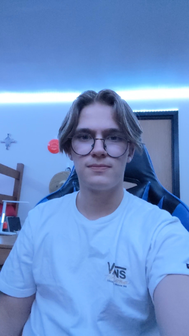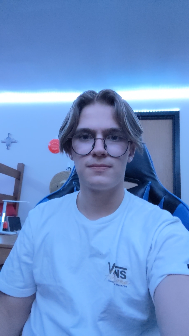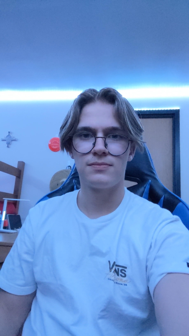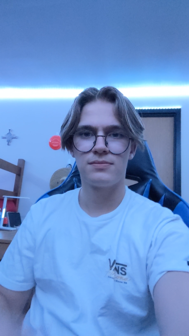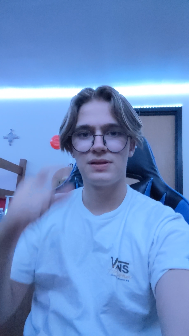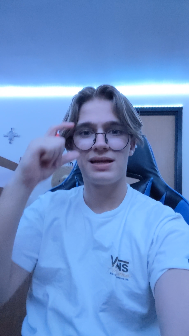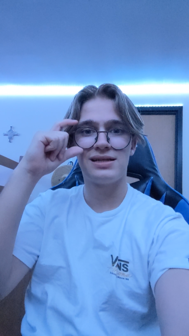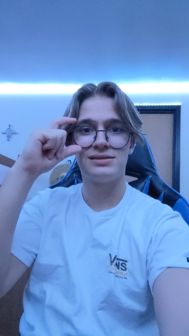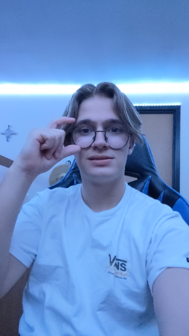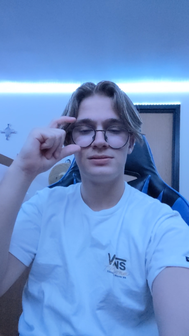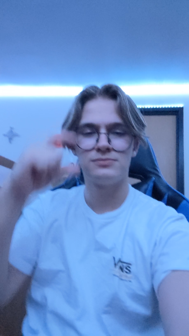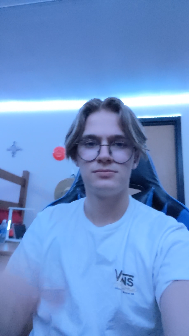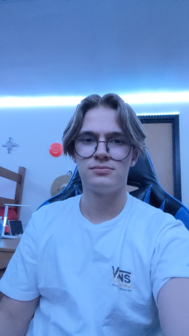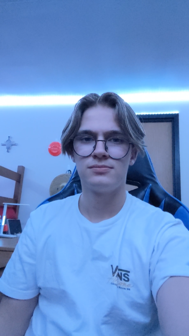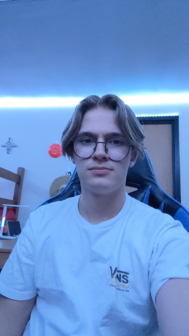glasses